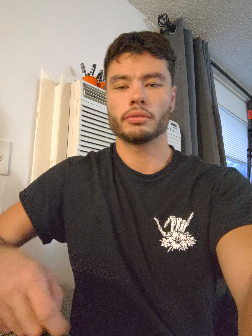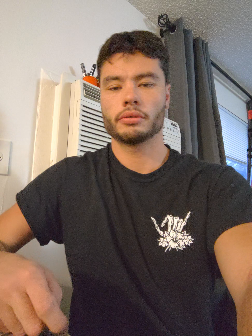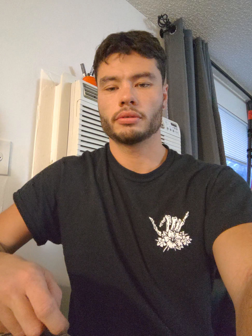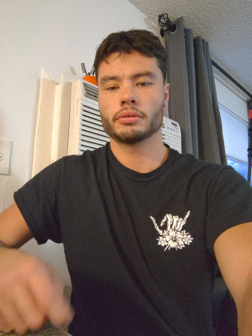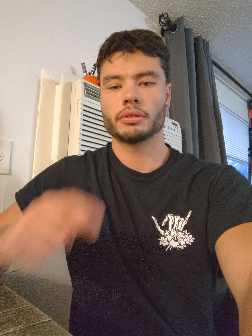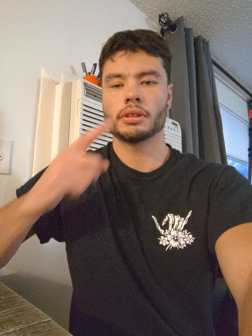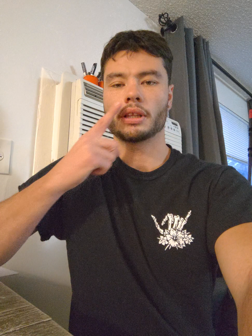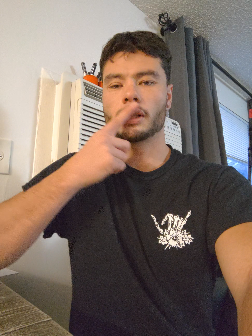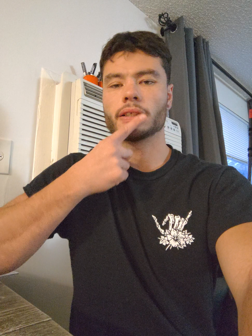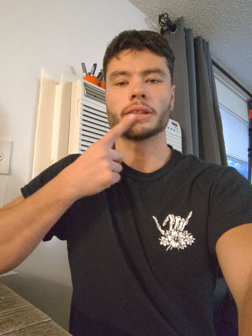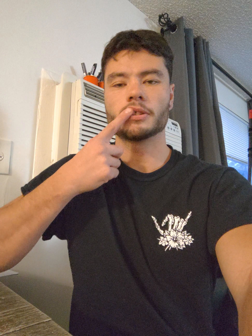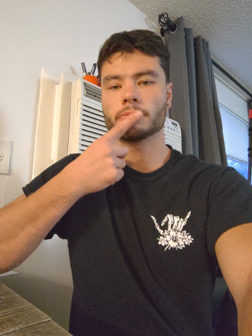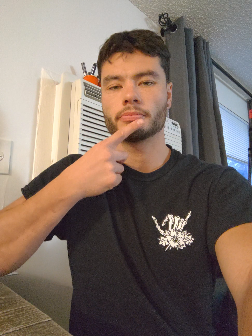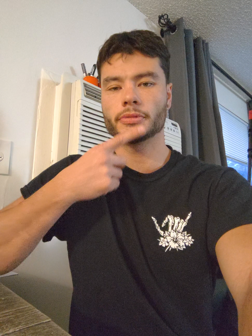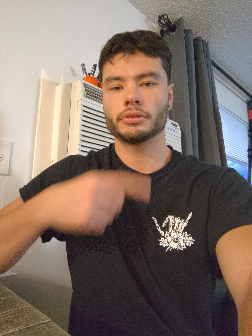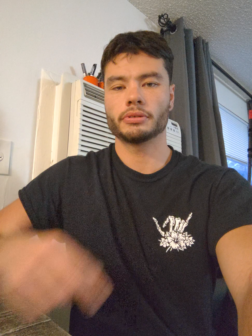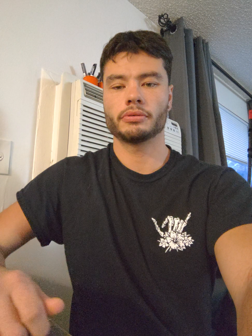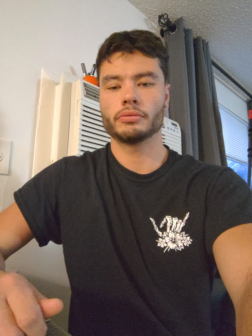lips